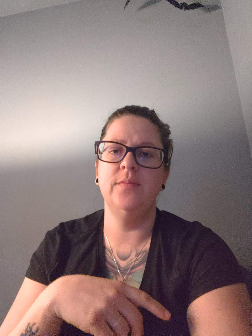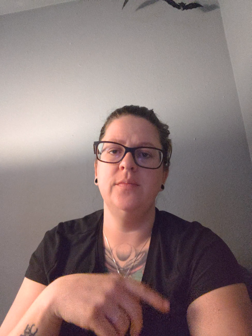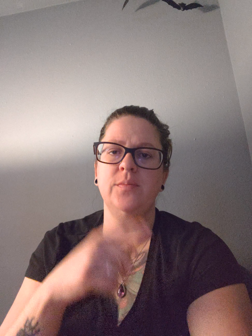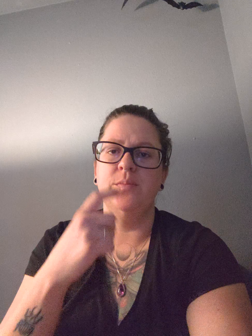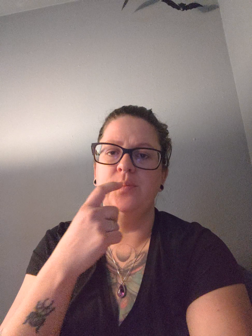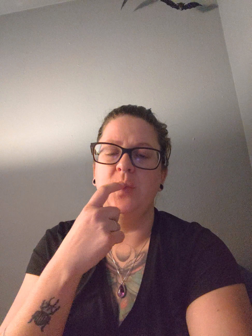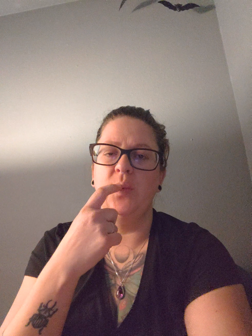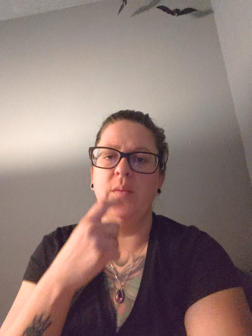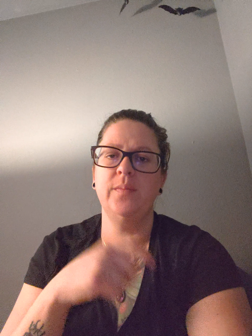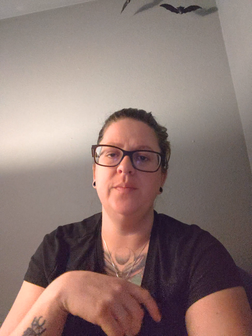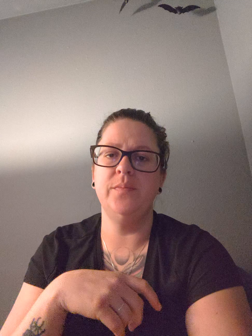tooth